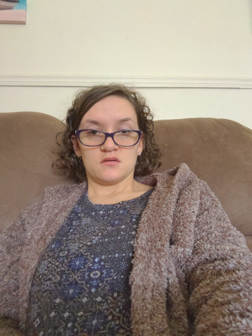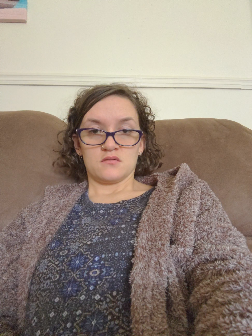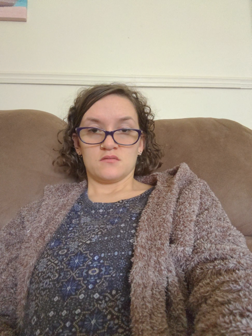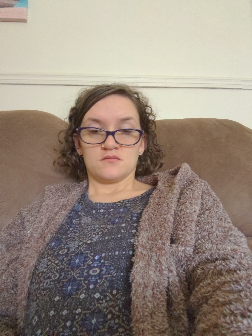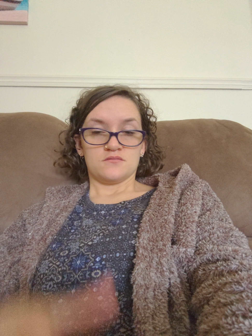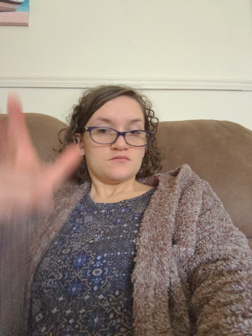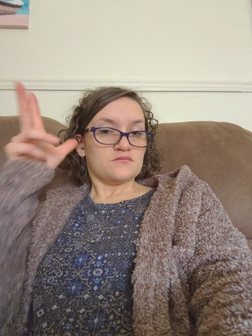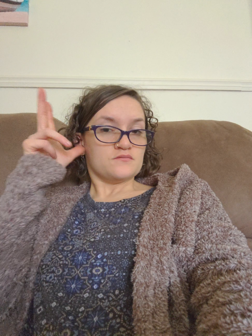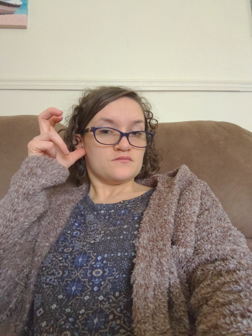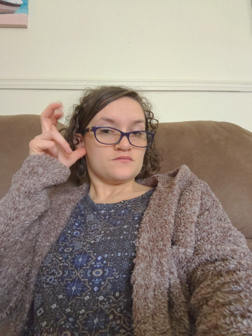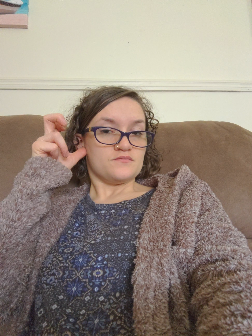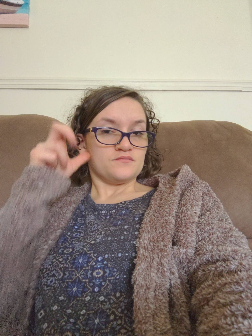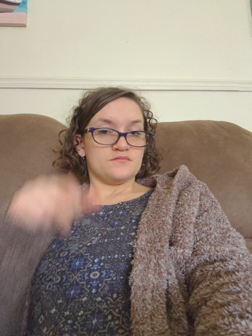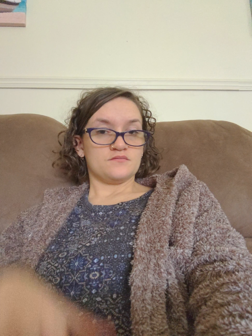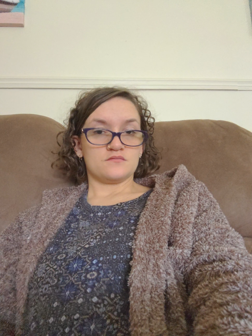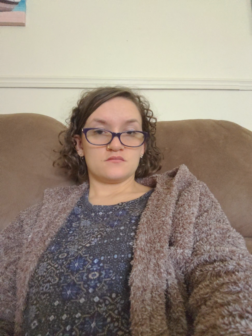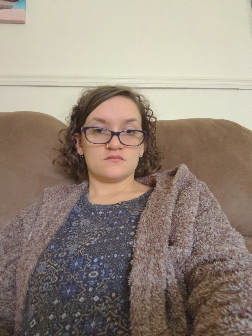hear